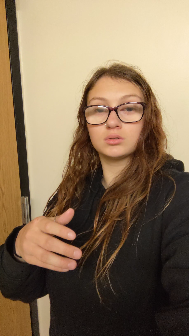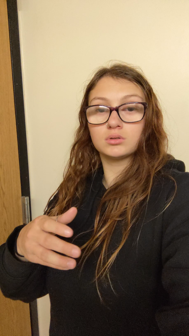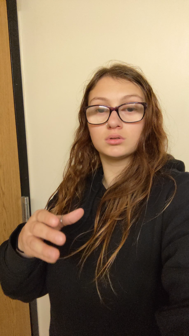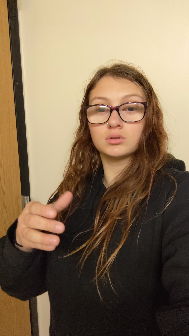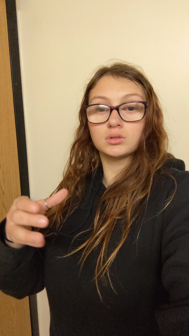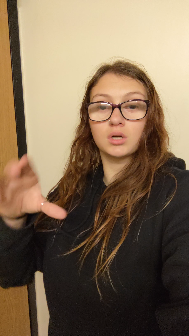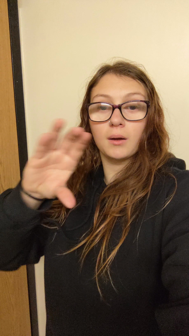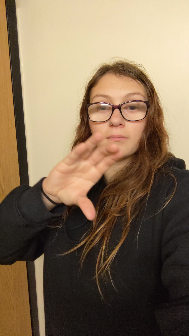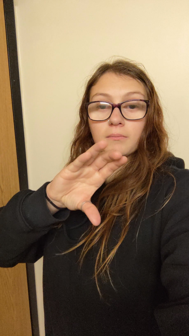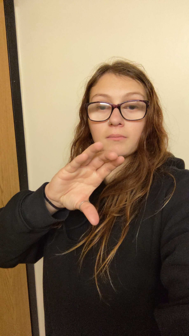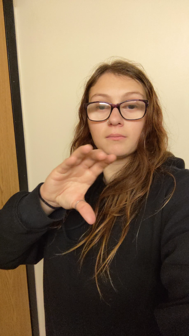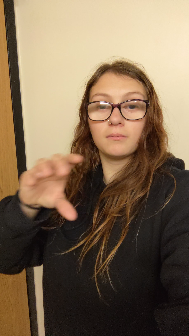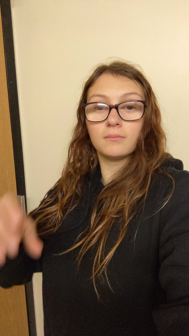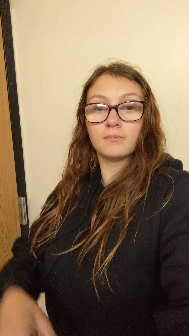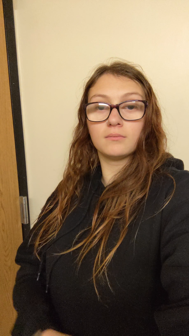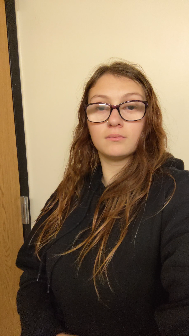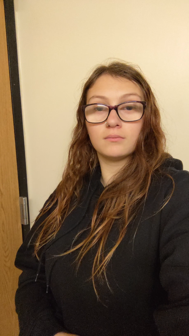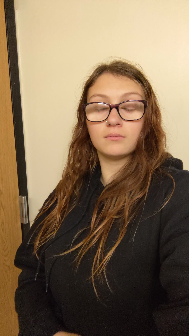dump